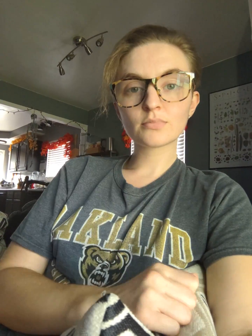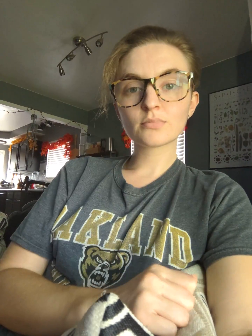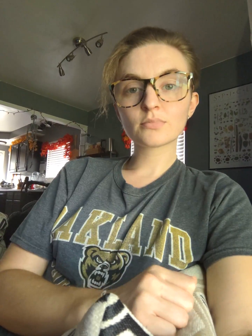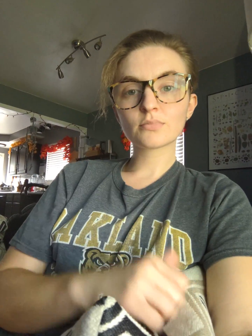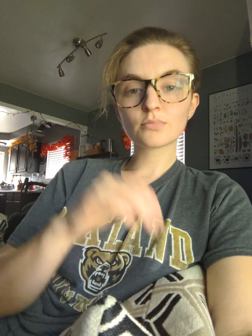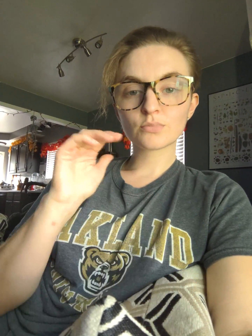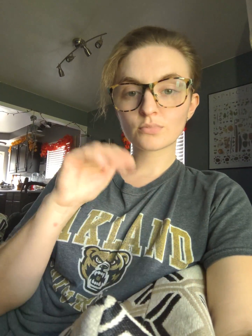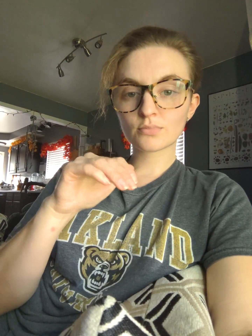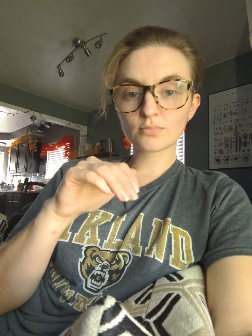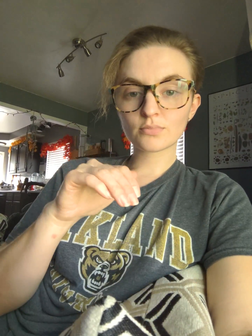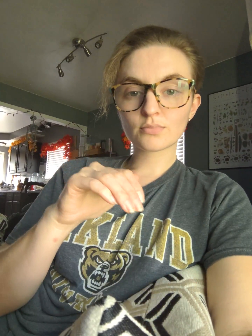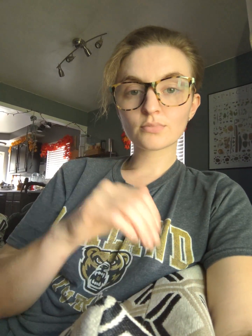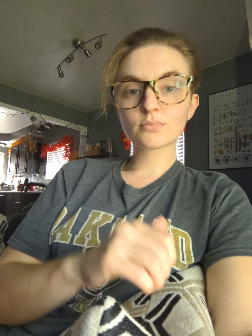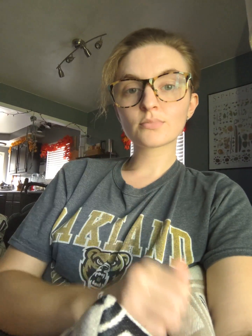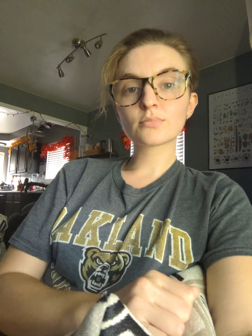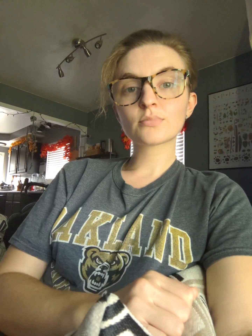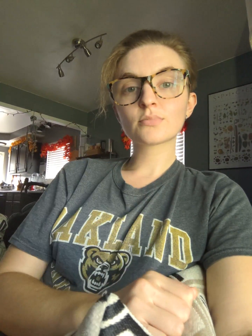doctor